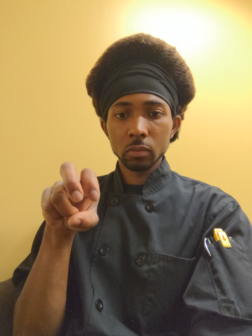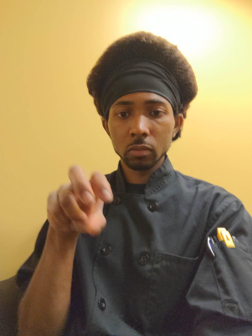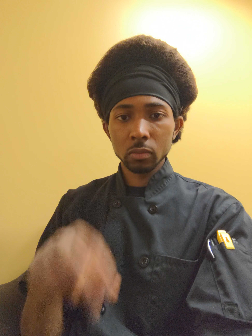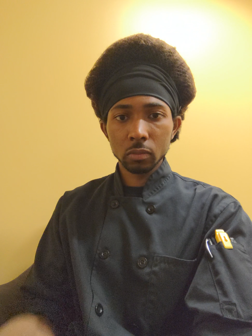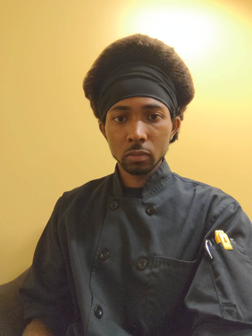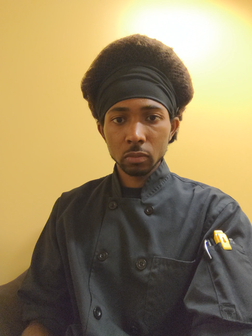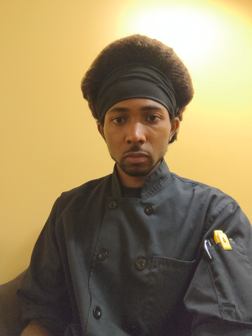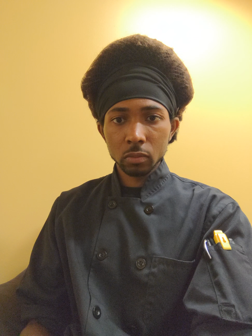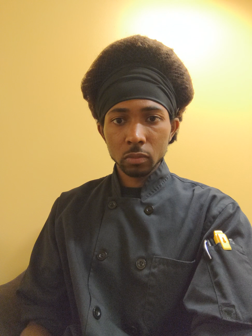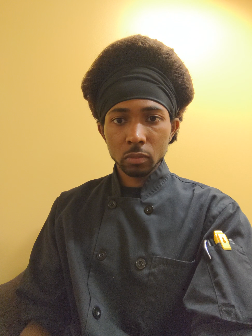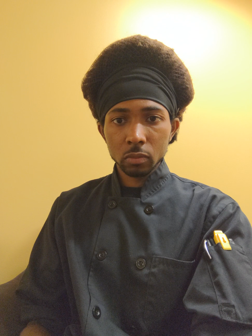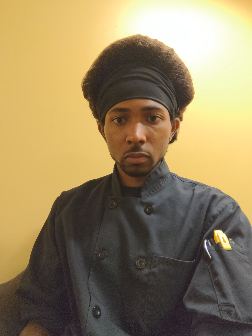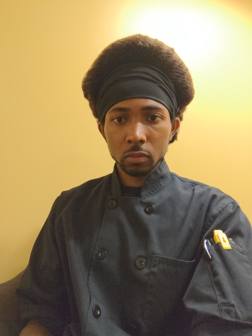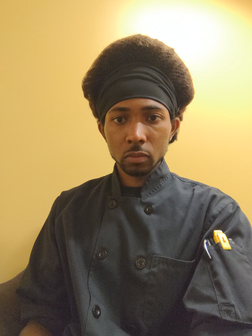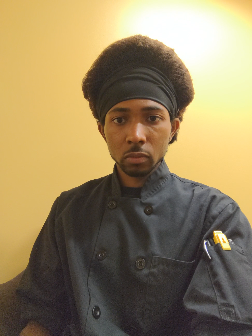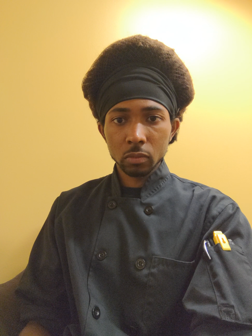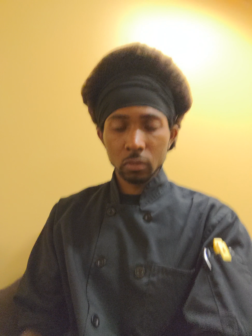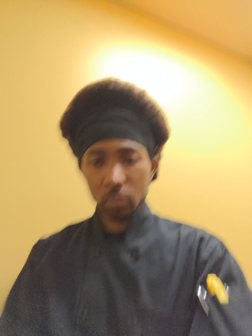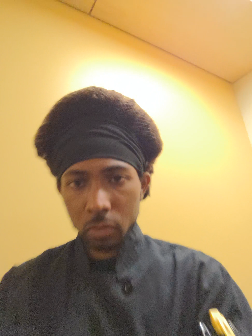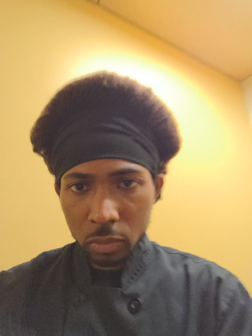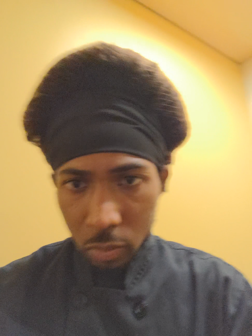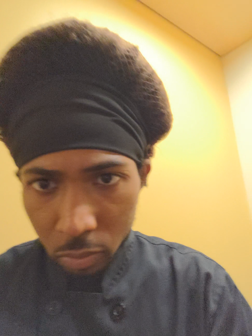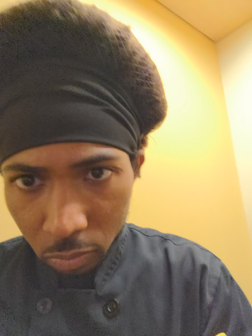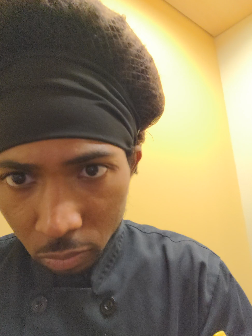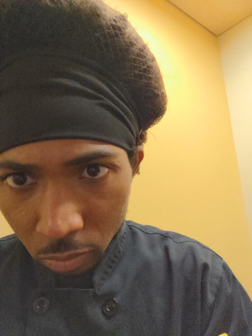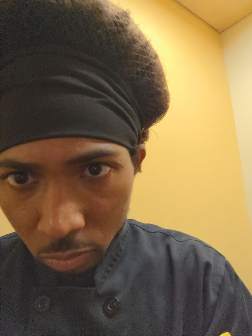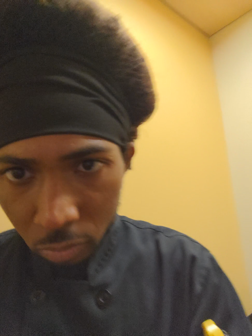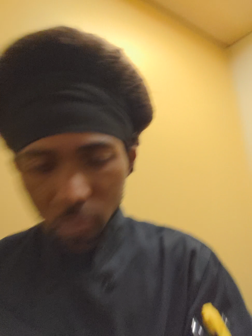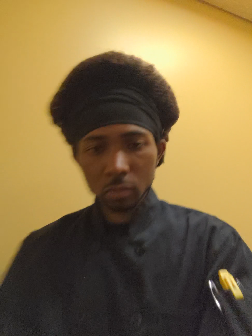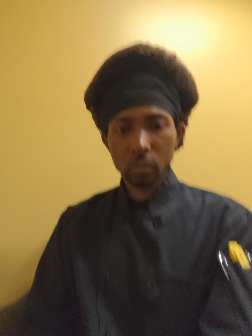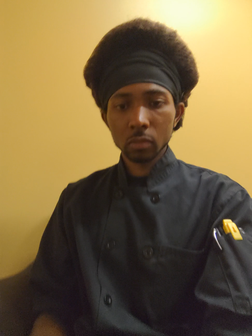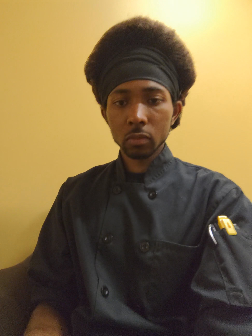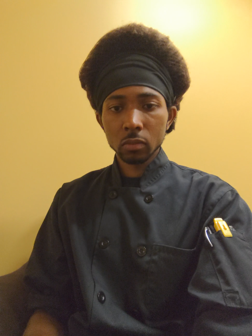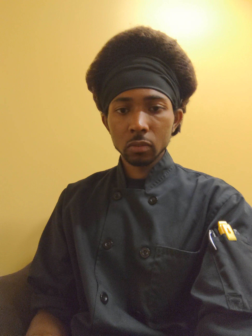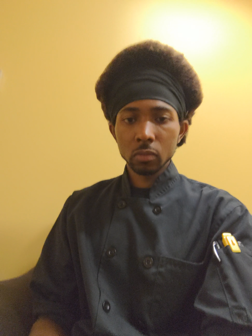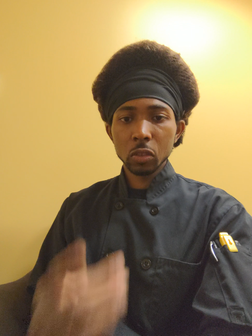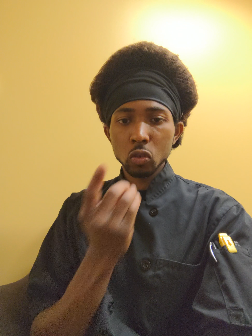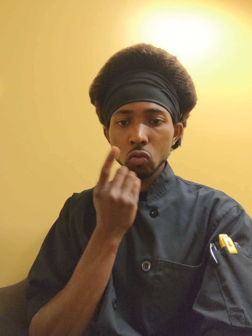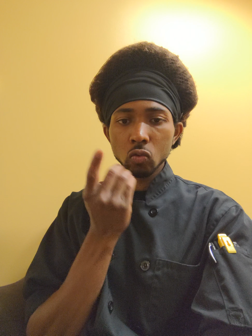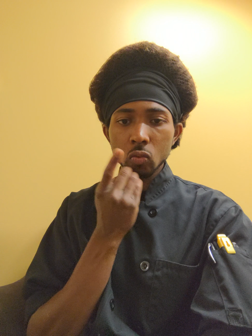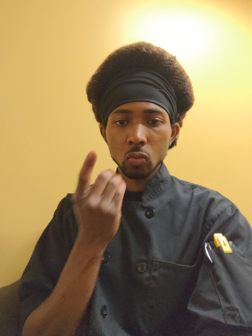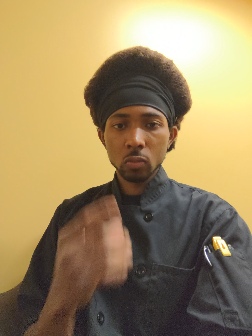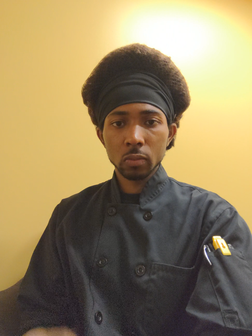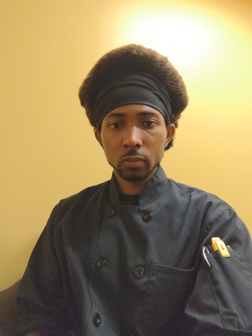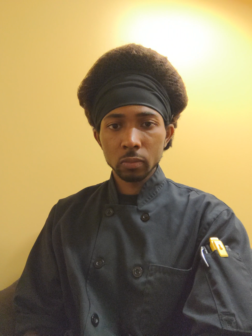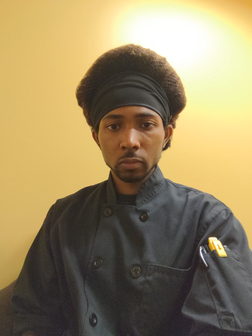dinner